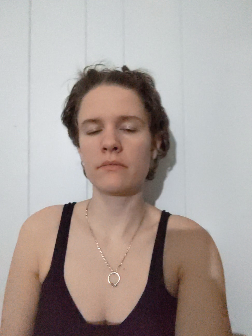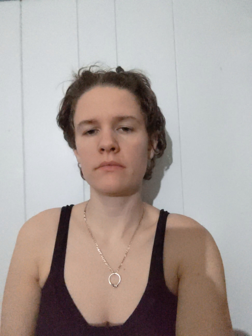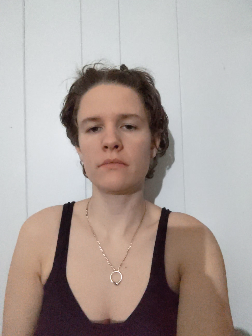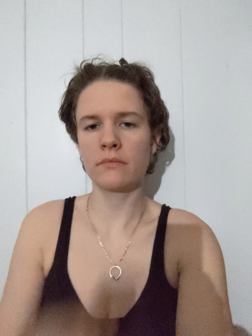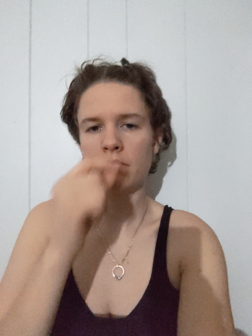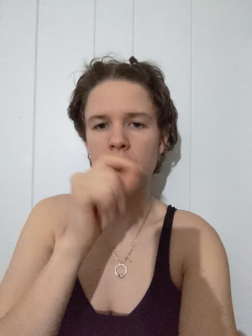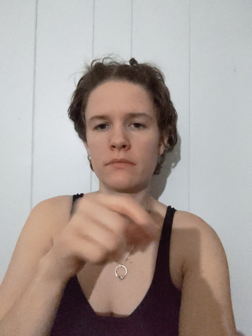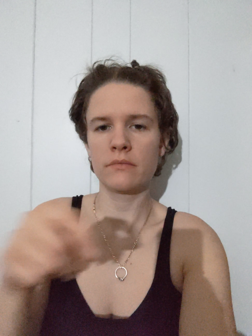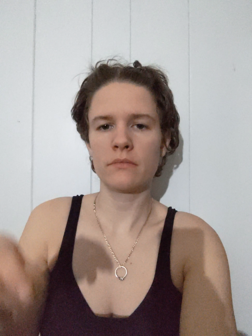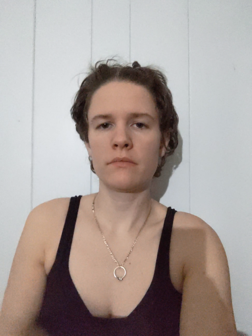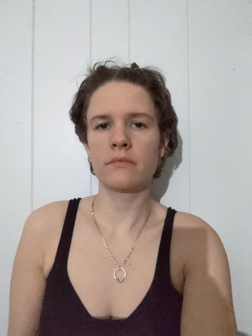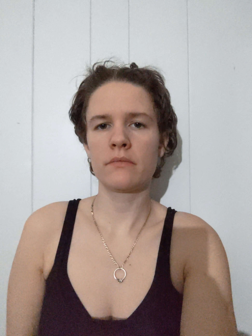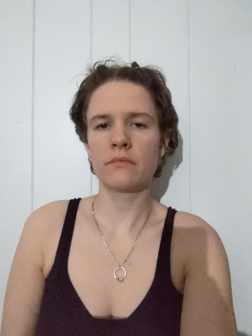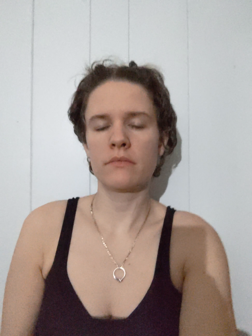pen